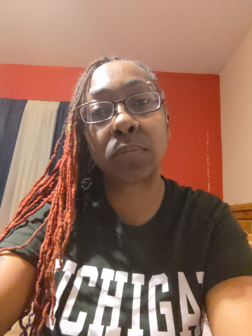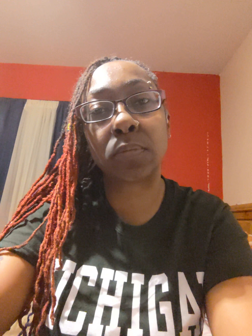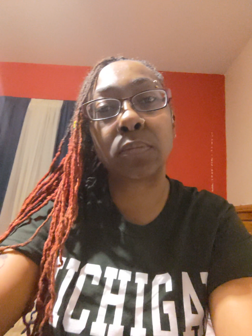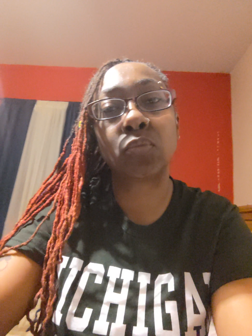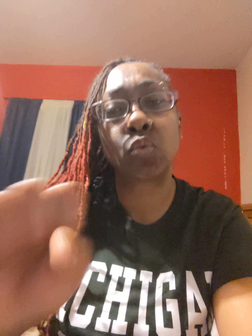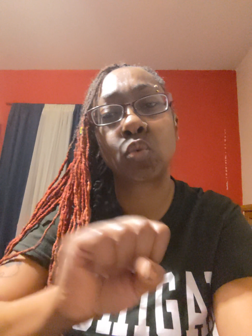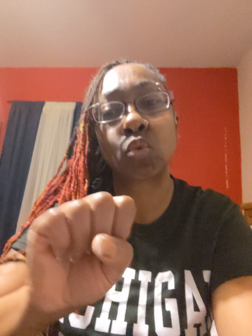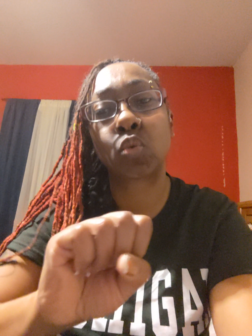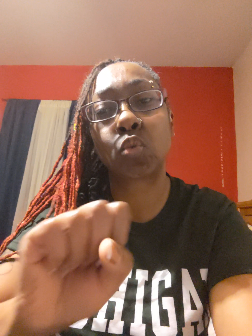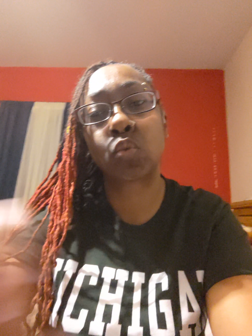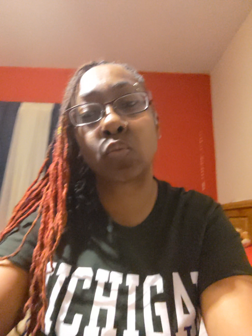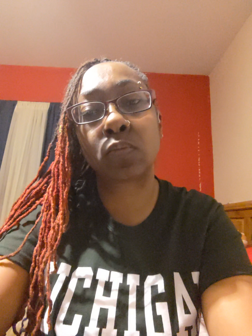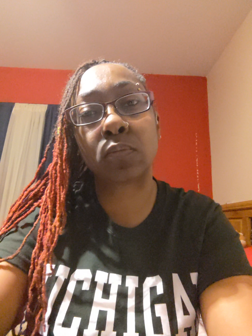shoe